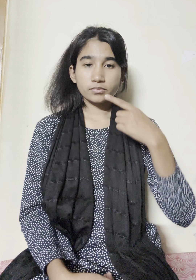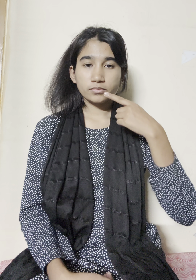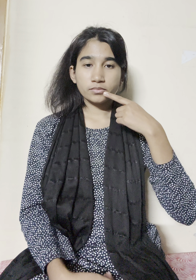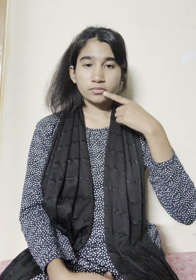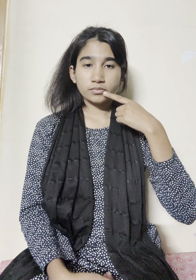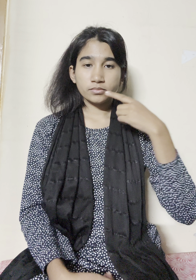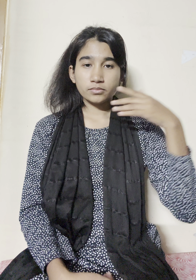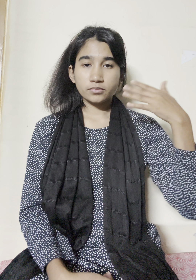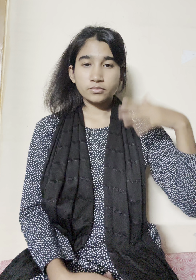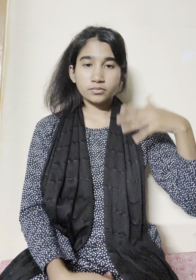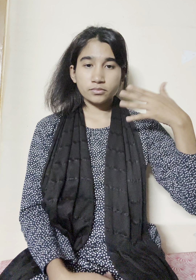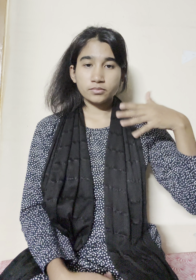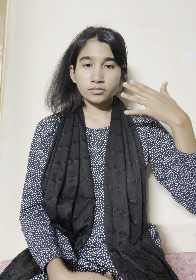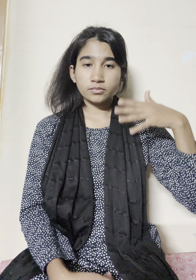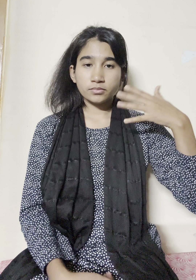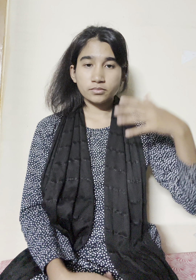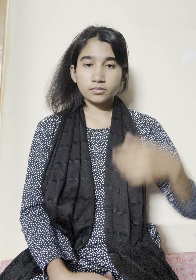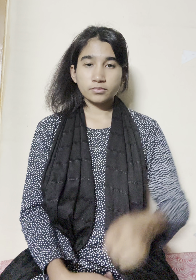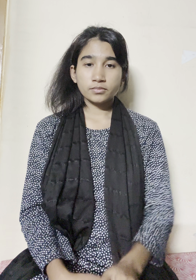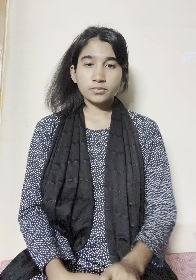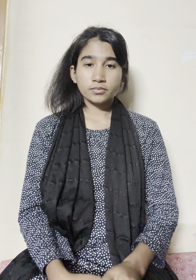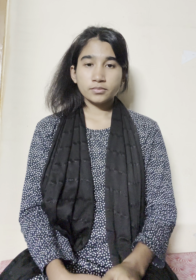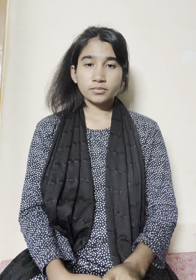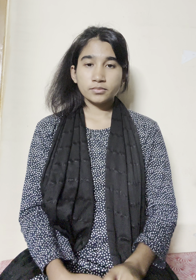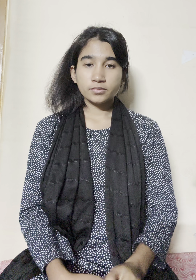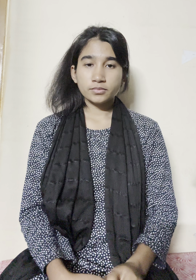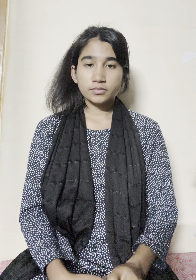ঝাল